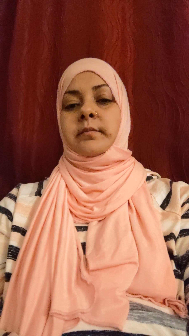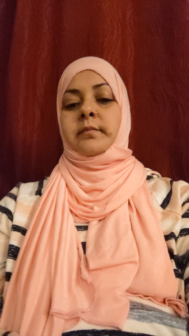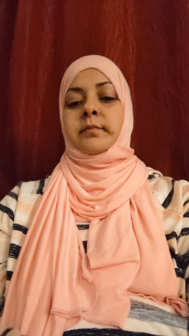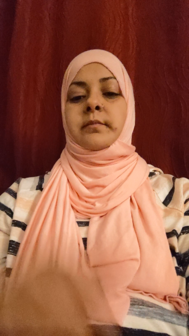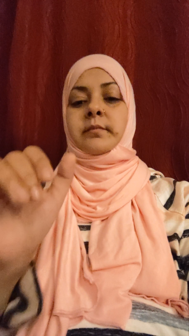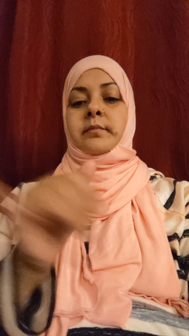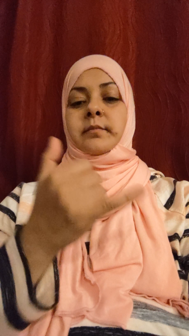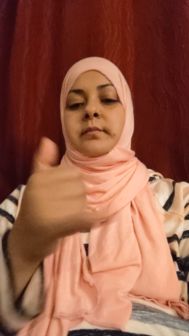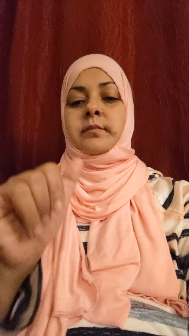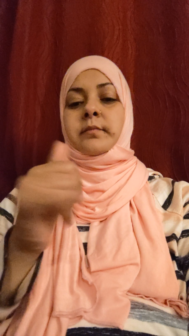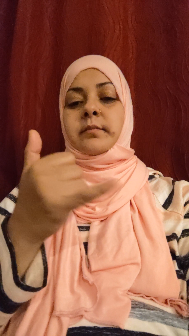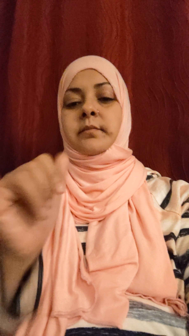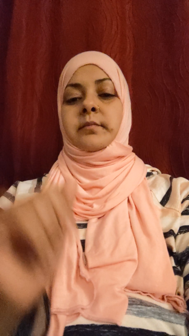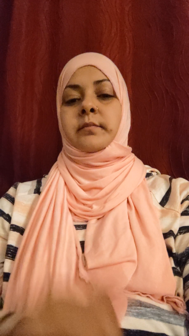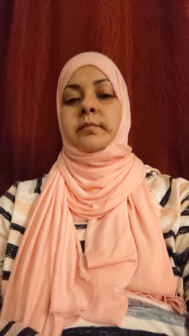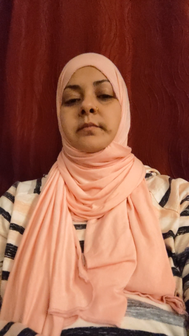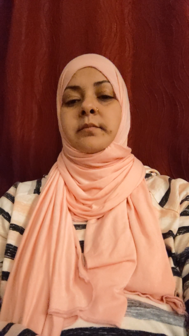party